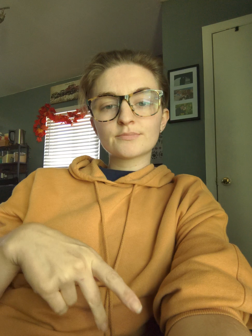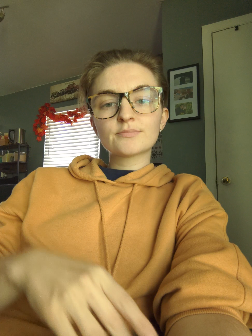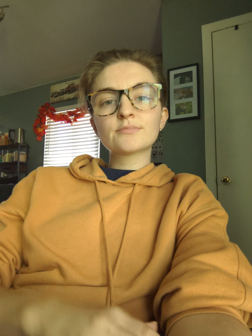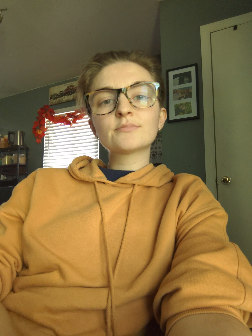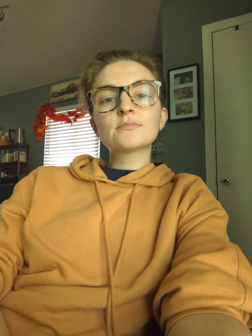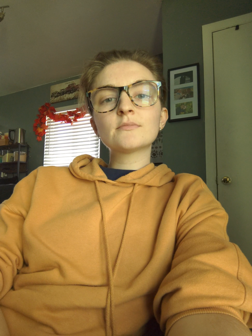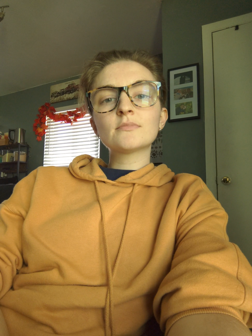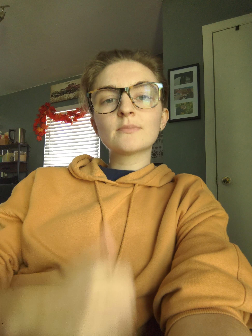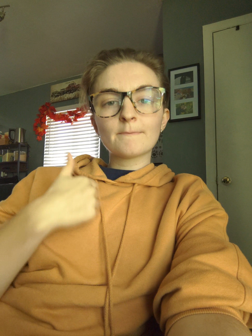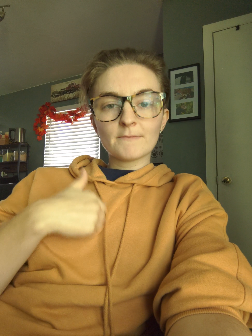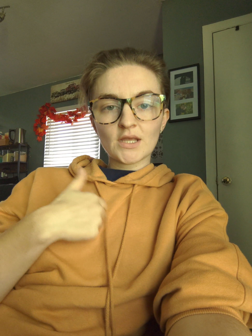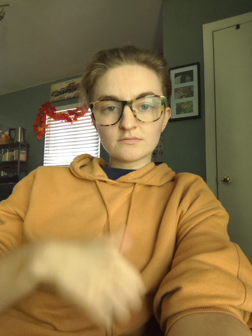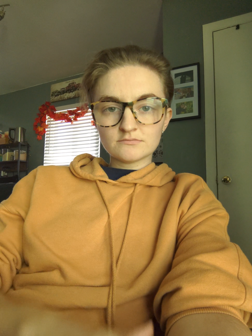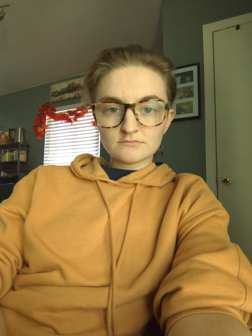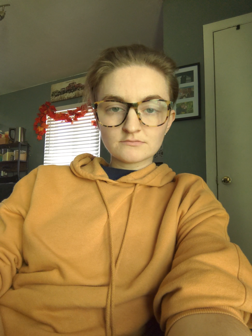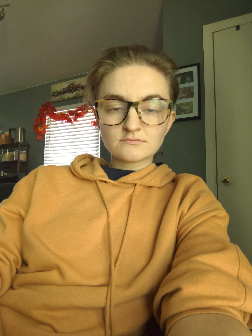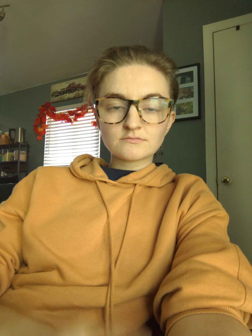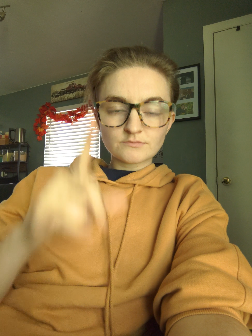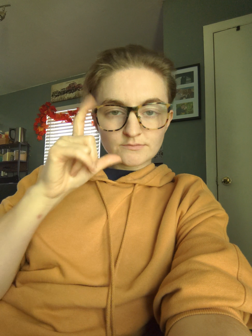bathtub